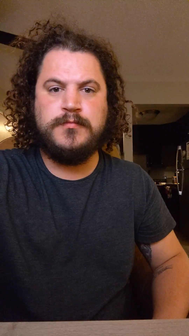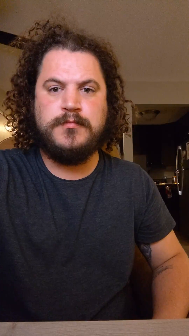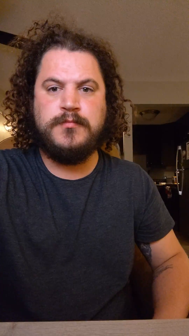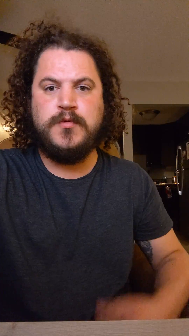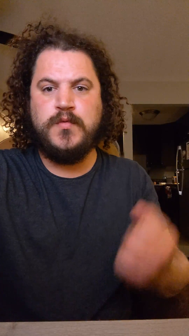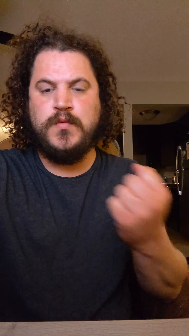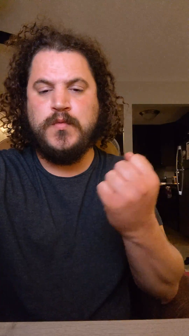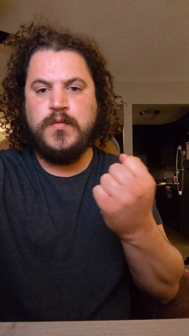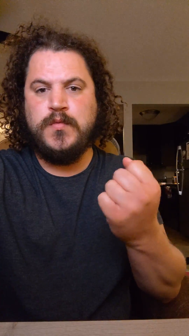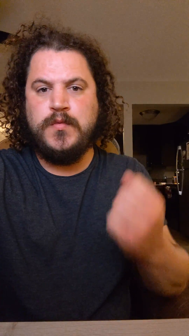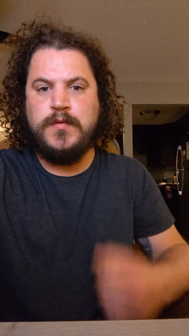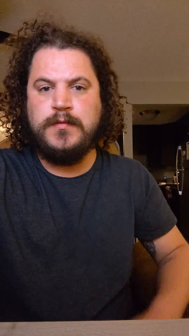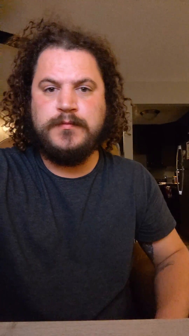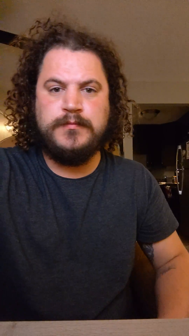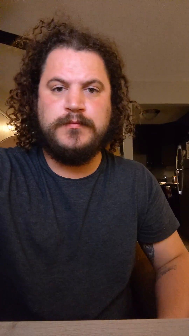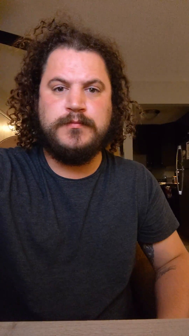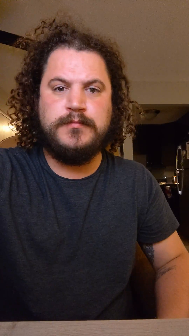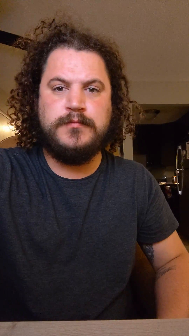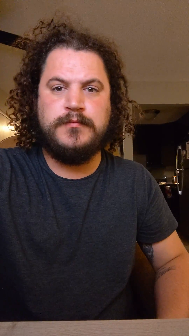hold